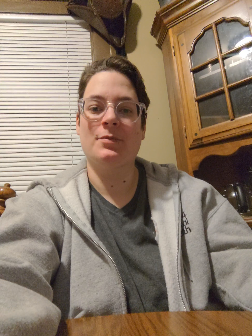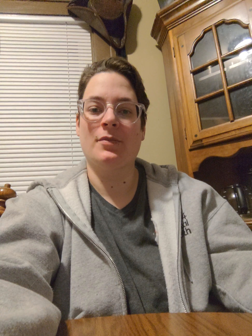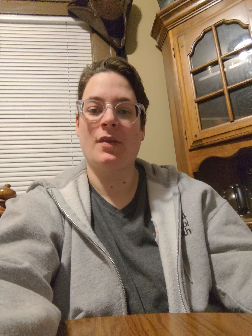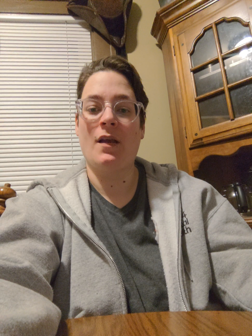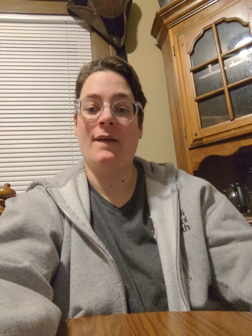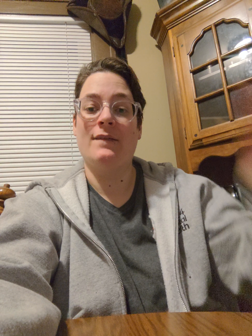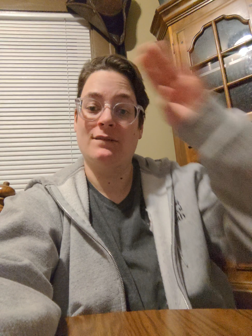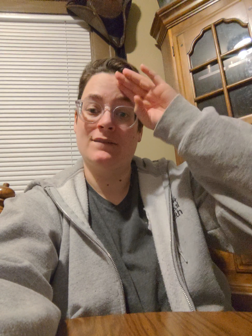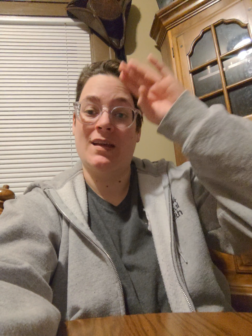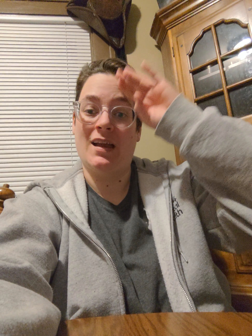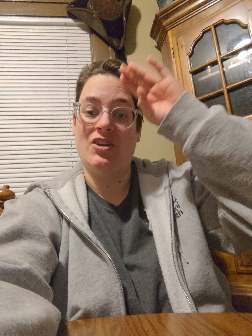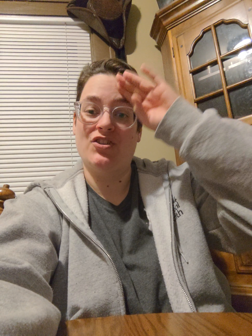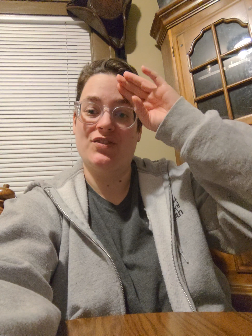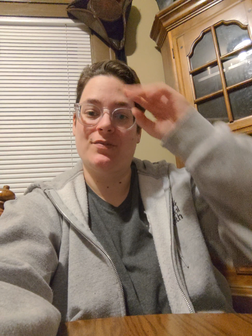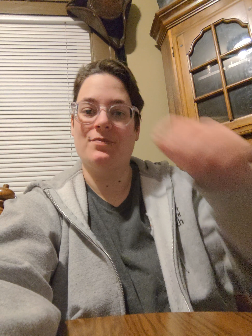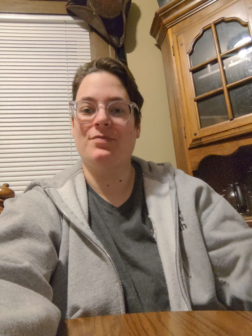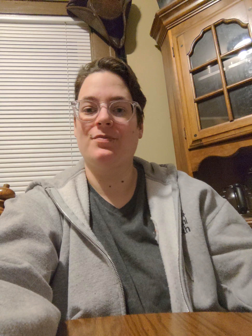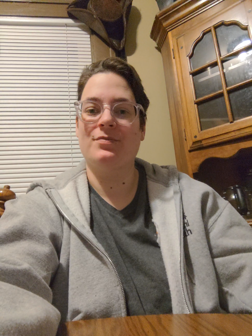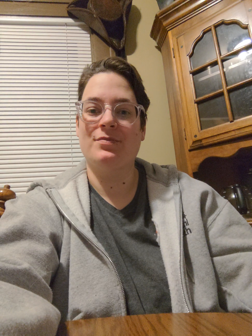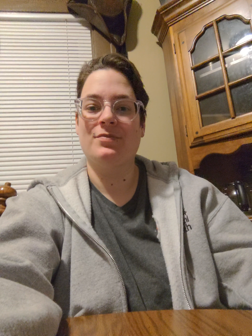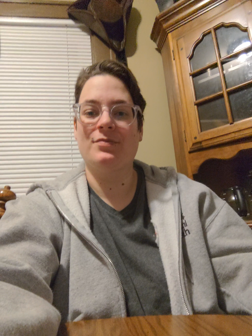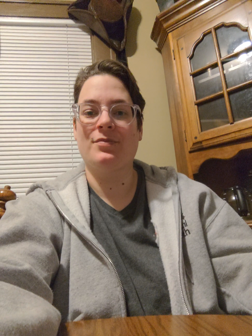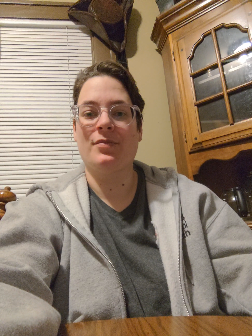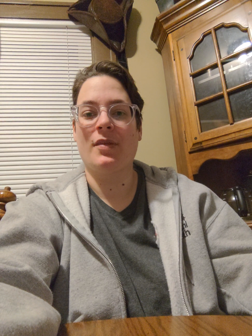fireman